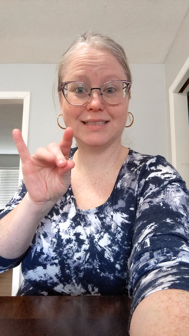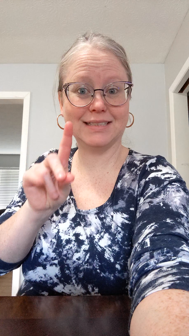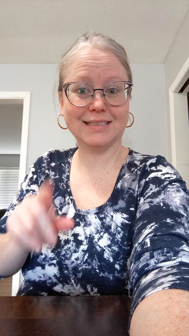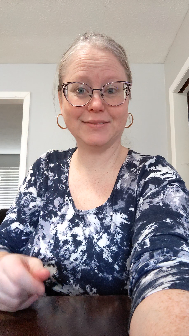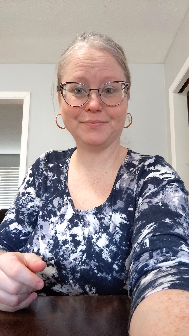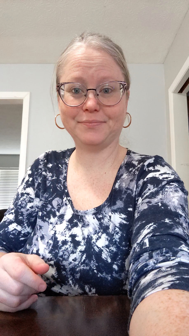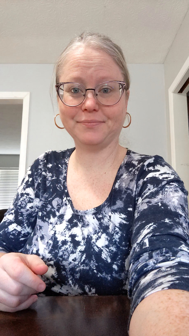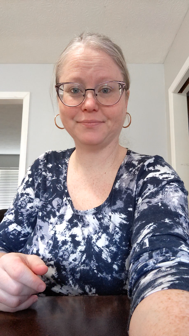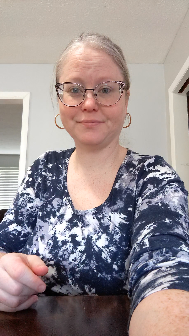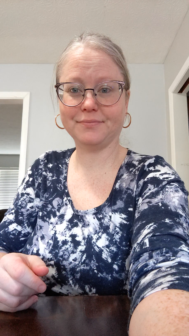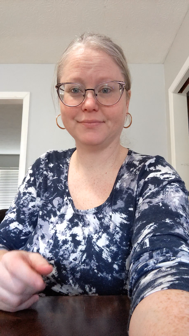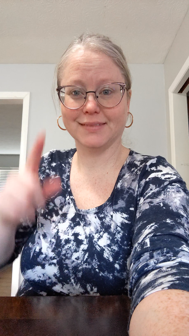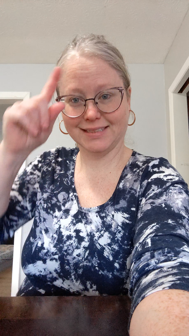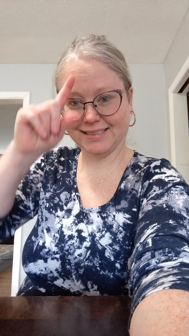dime